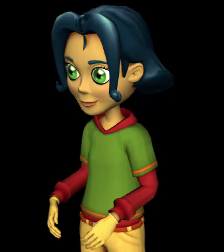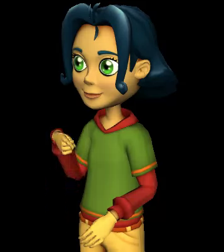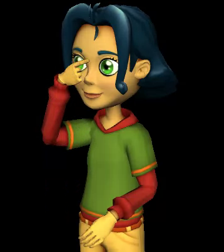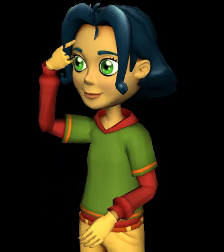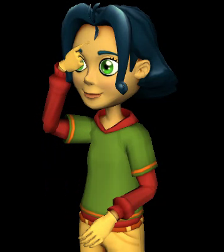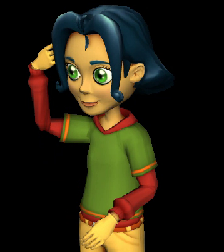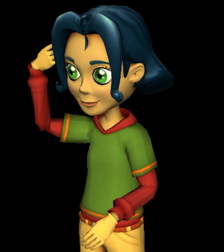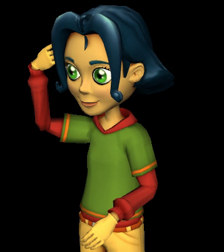ذكي